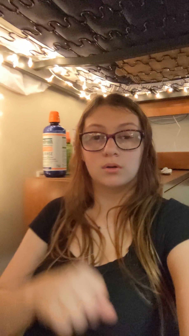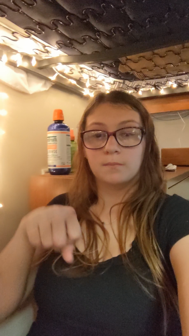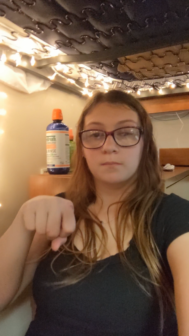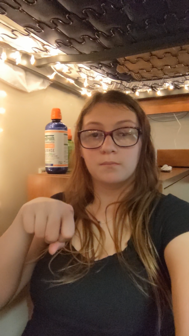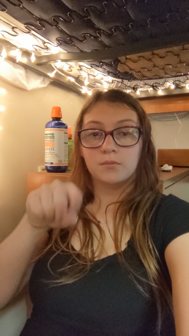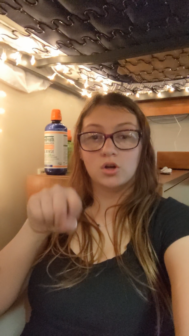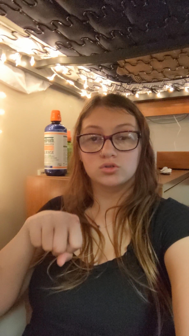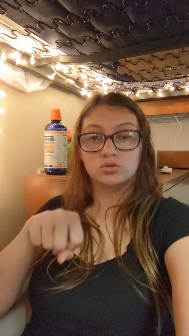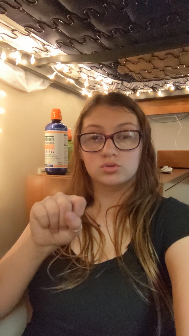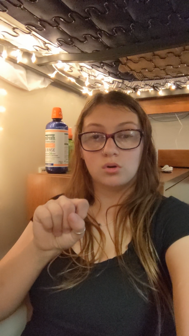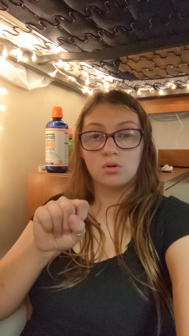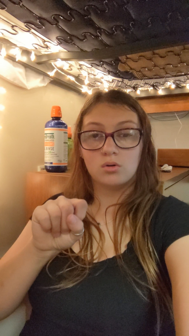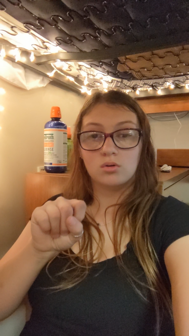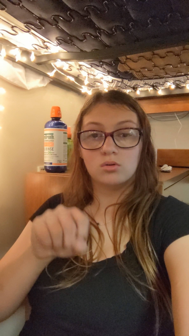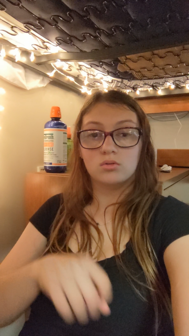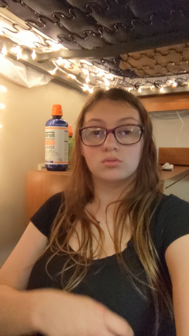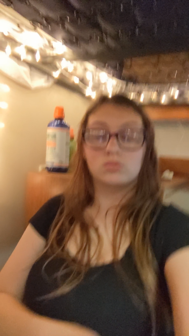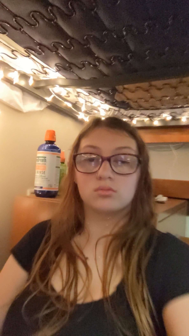motorcycle